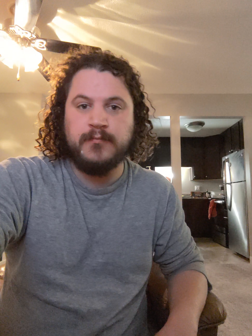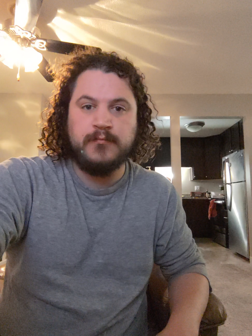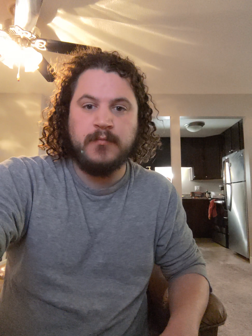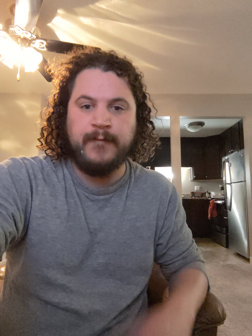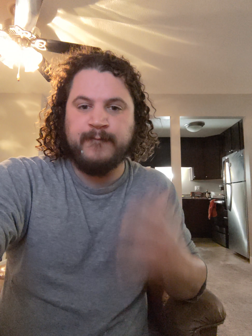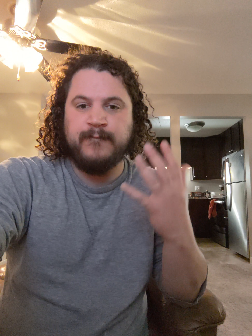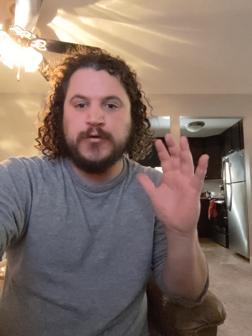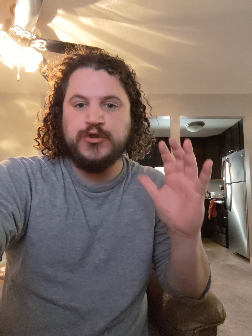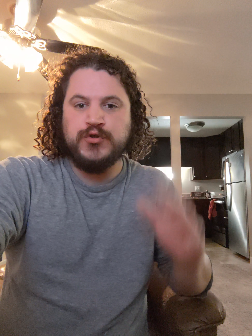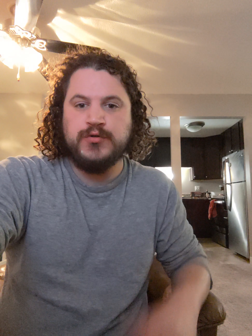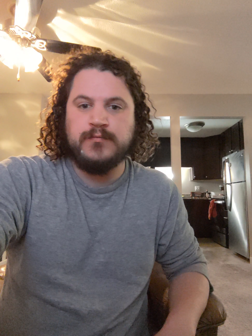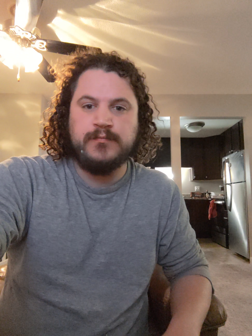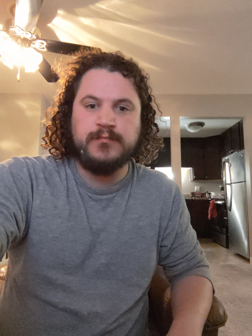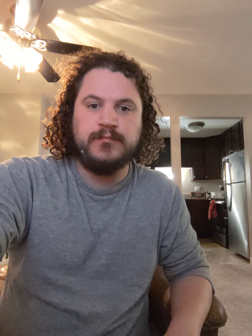finish